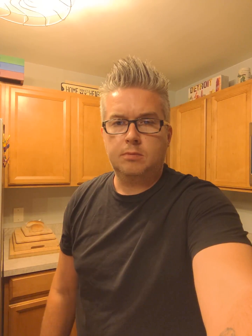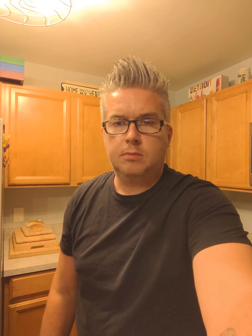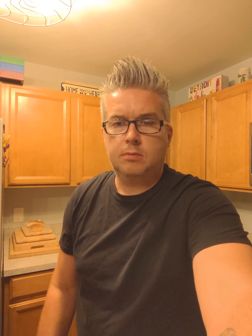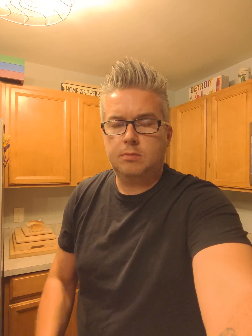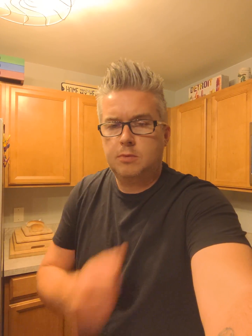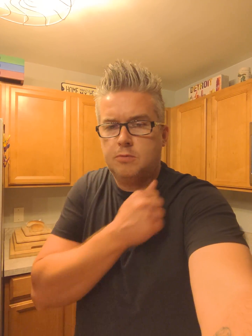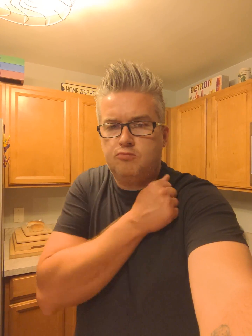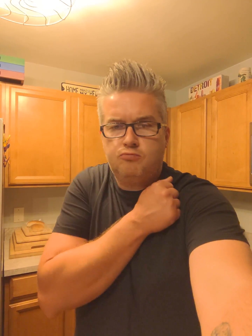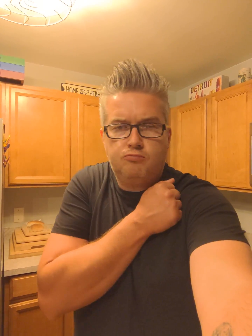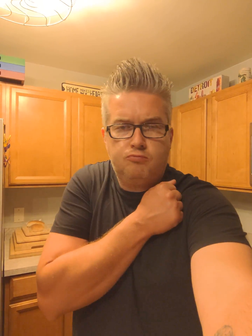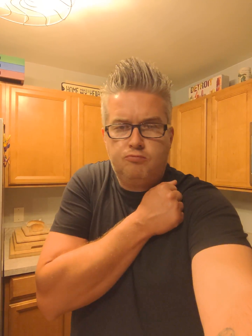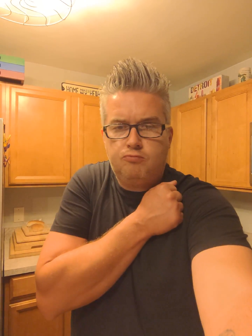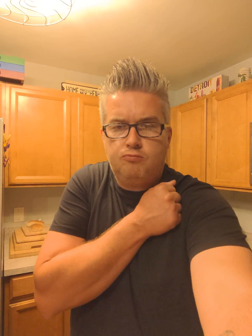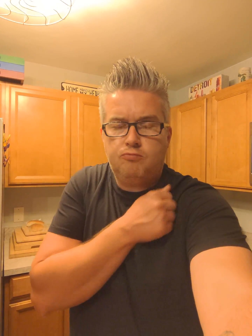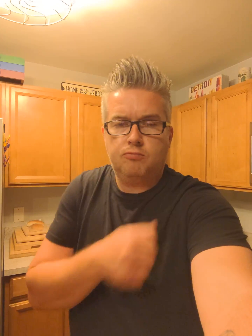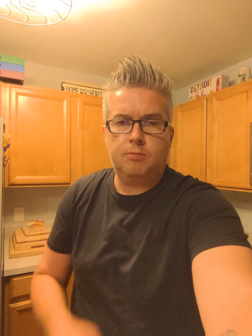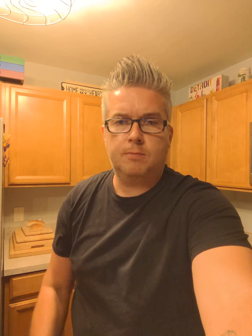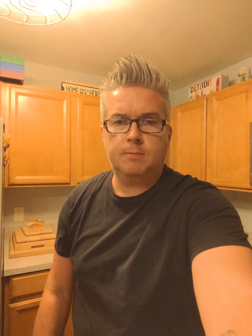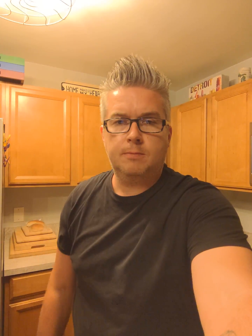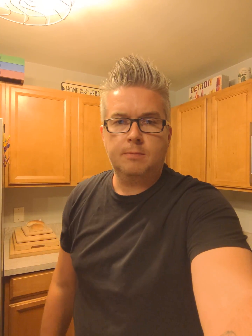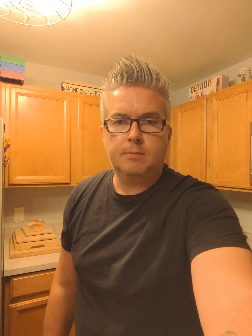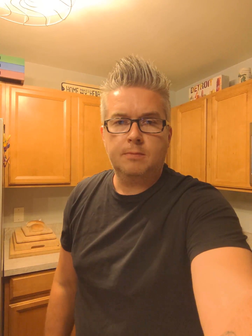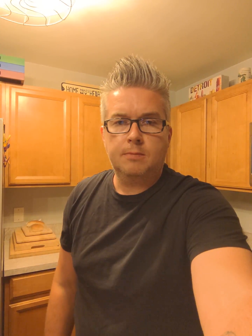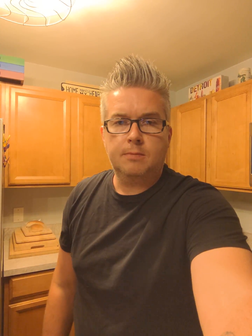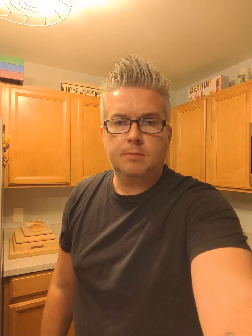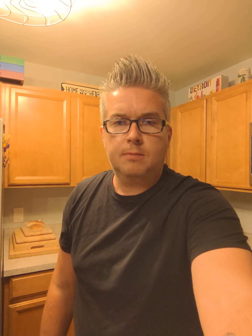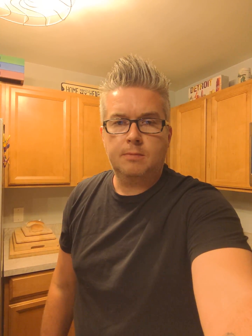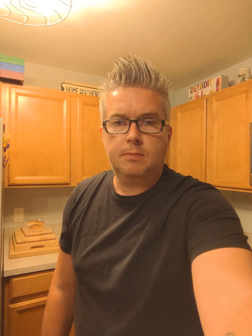hug